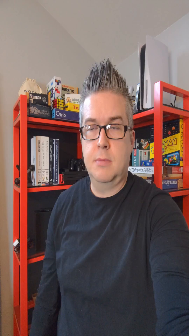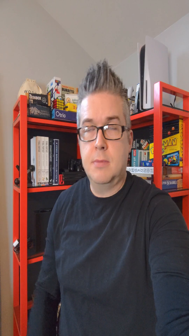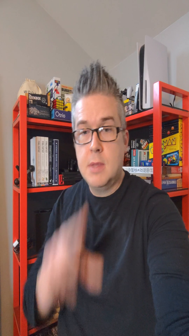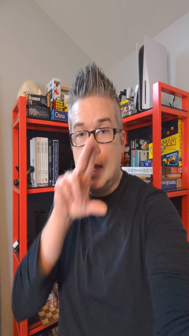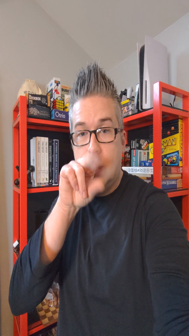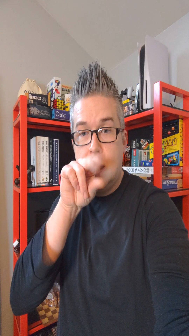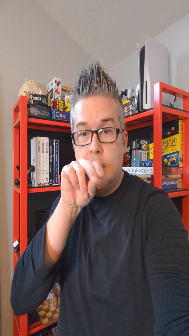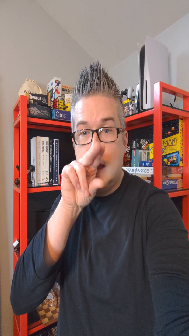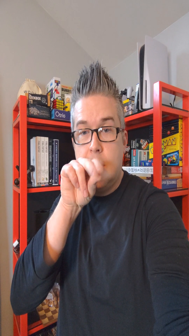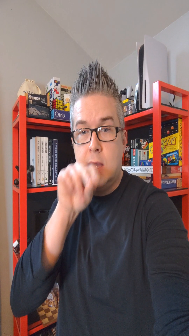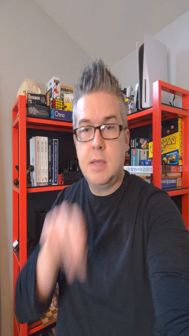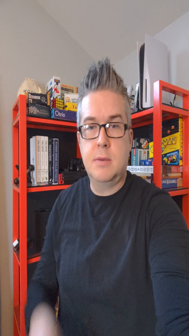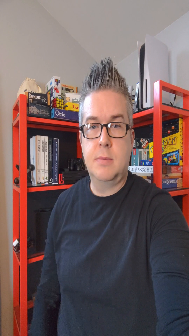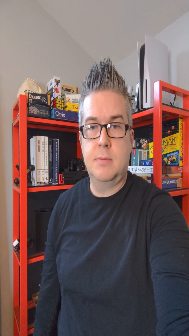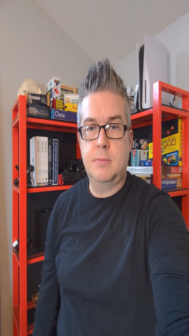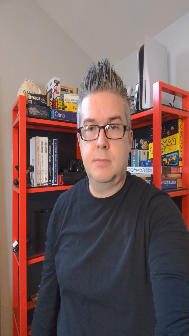duck